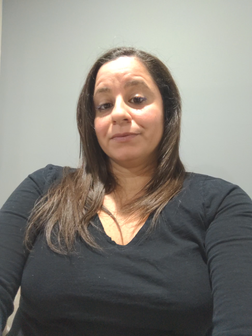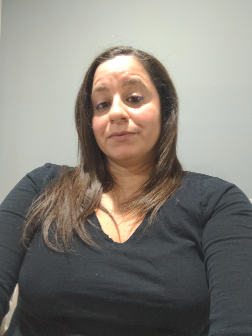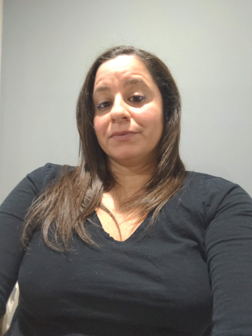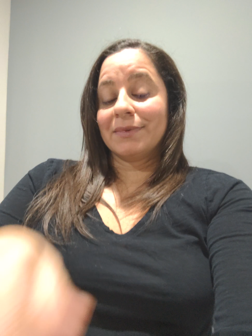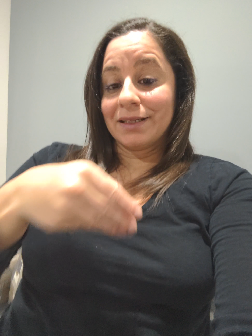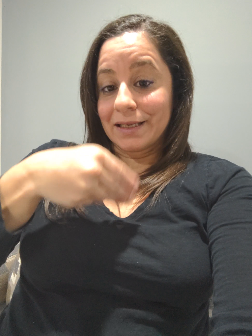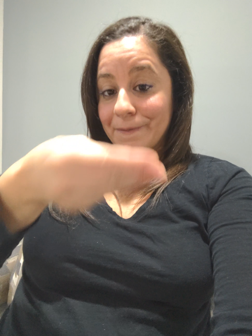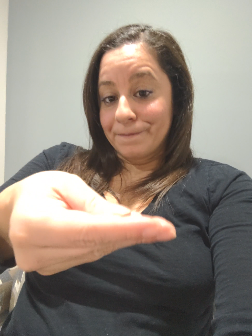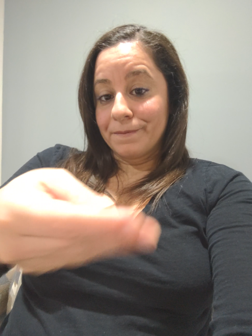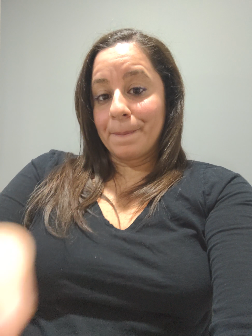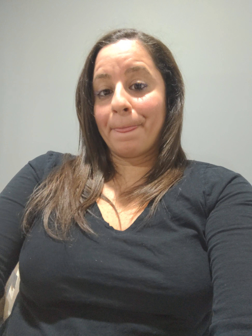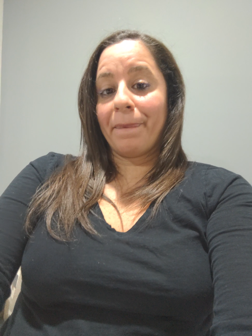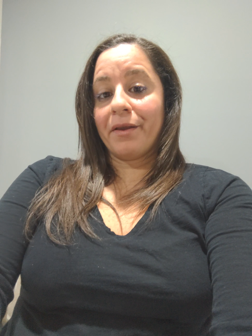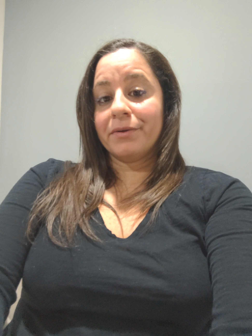give